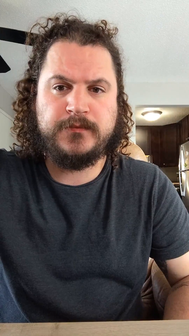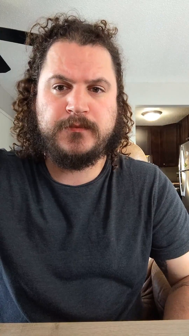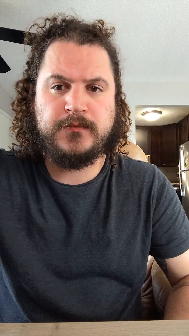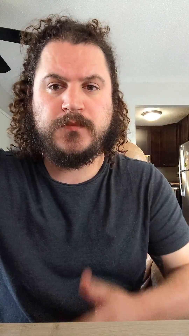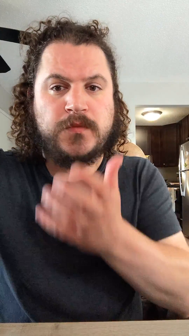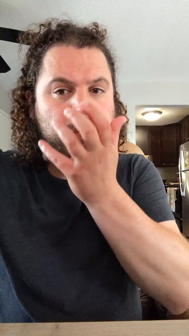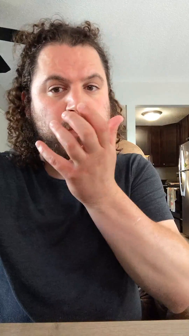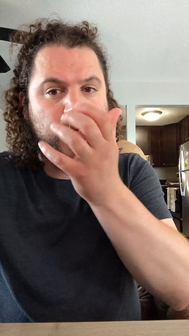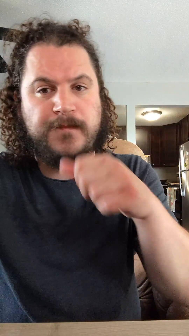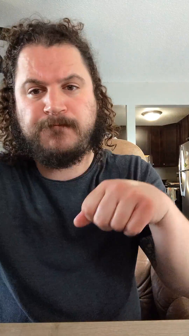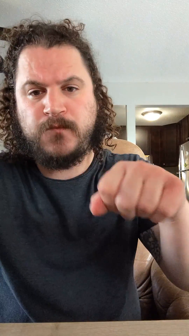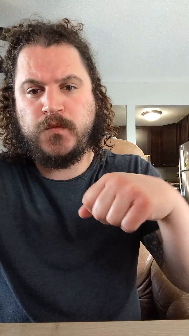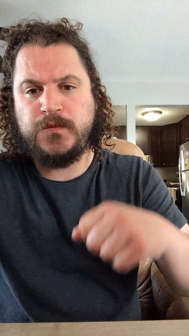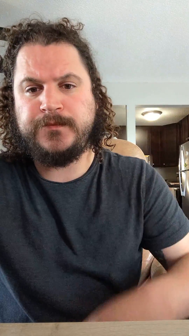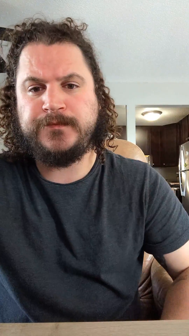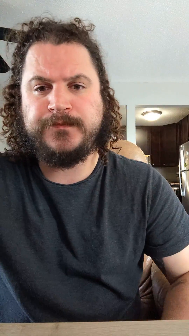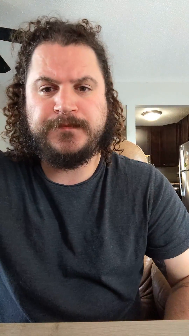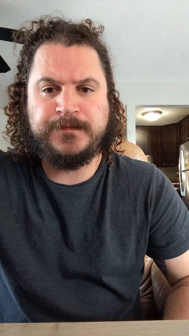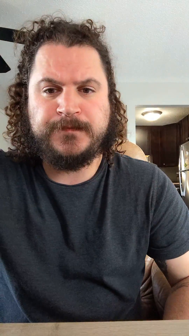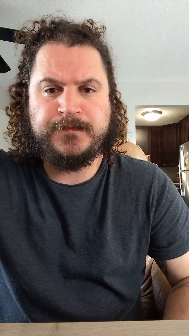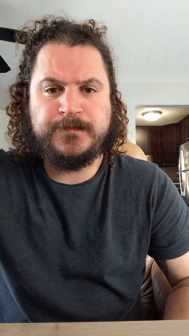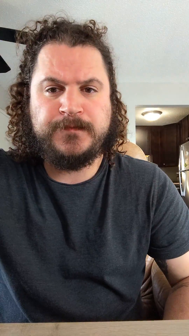lawn mower